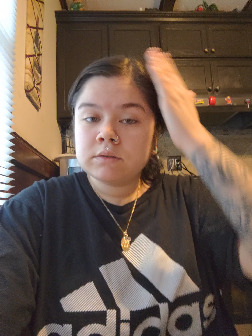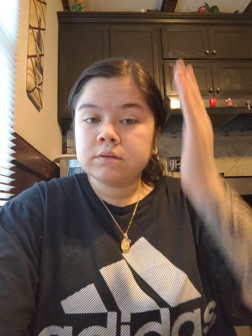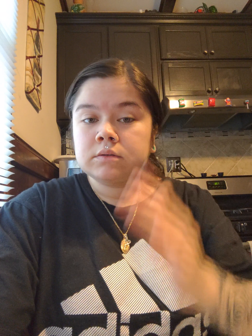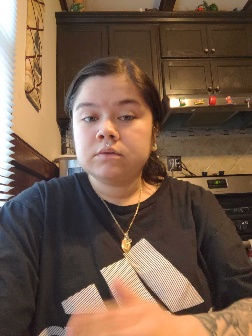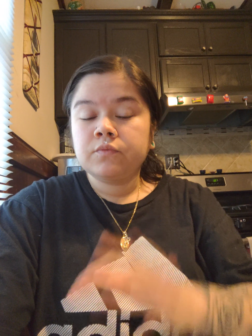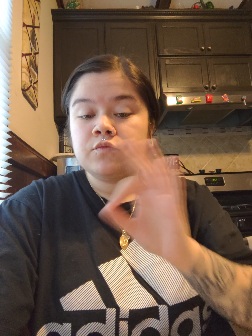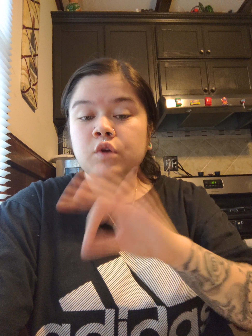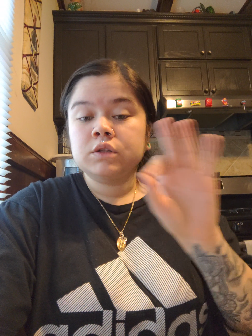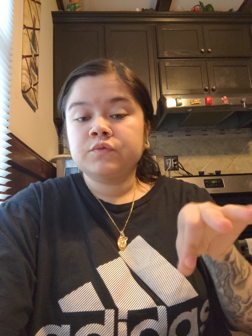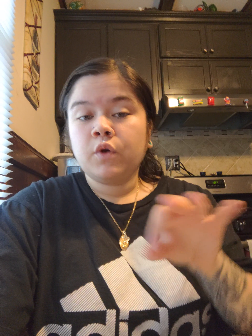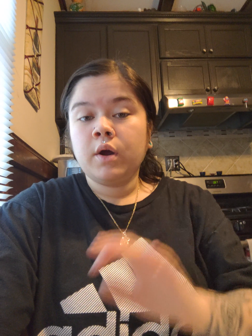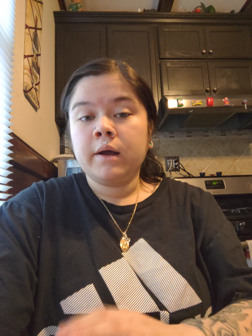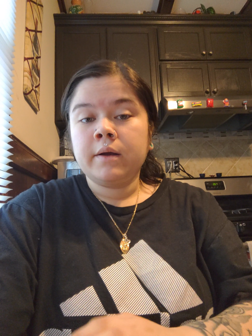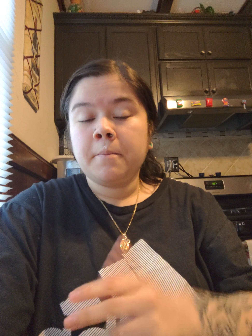french fries